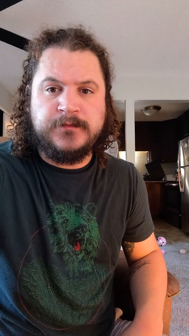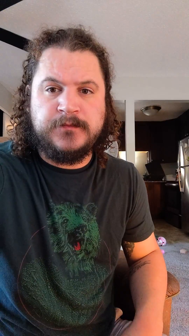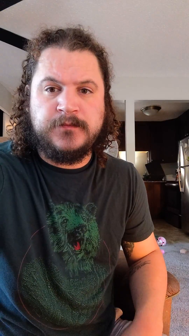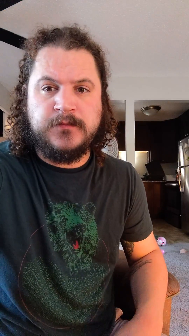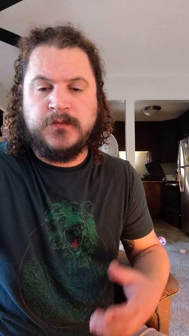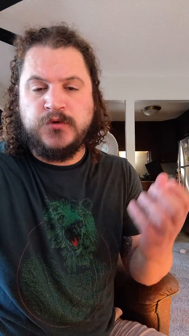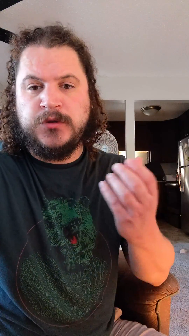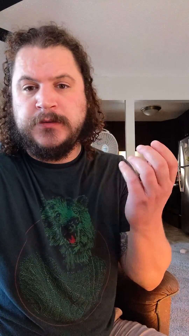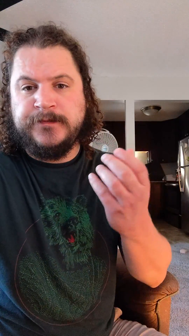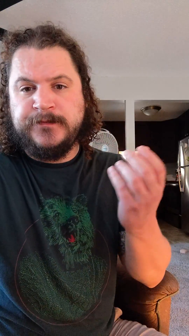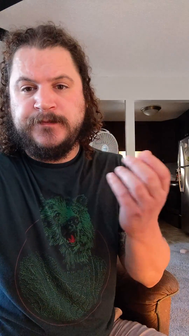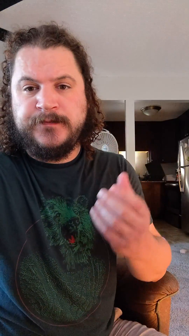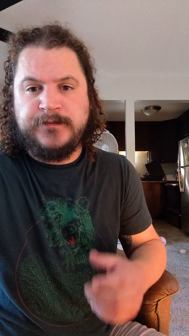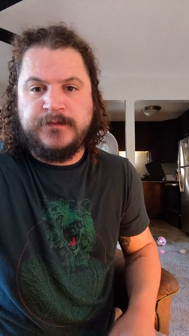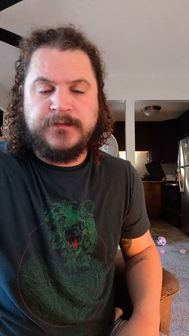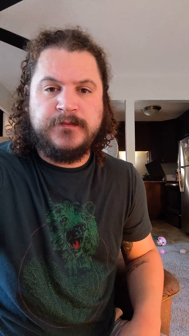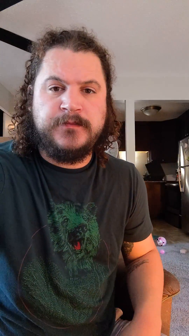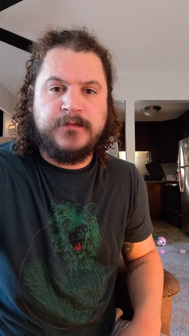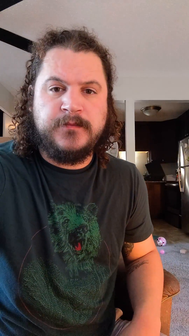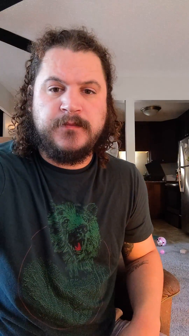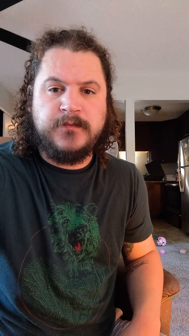shake